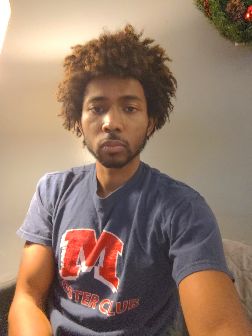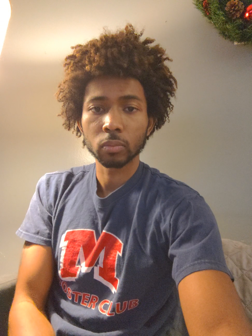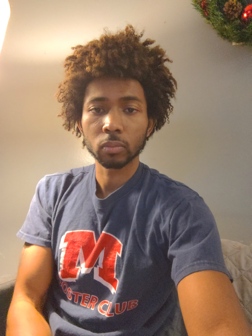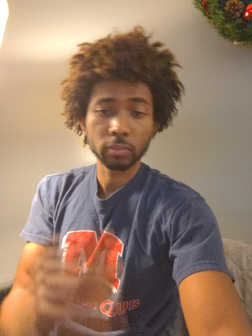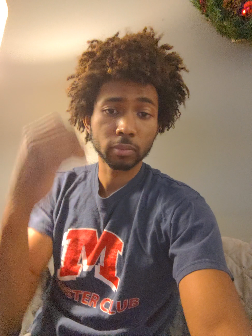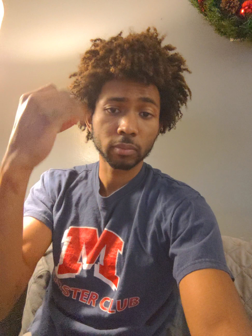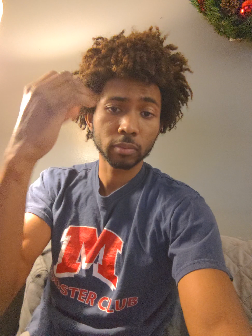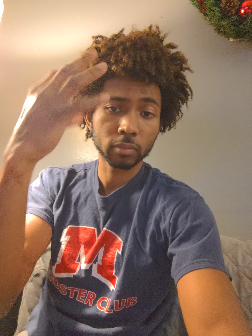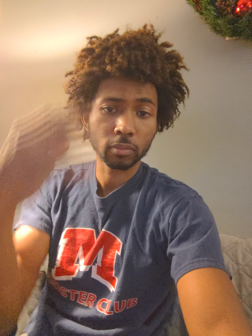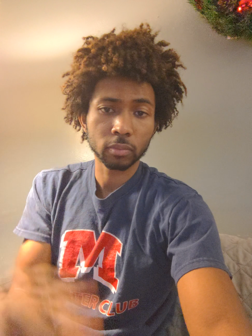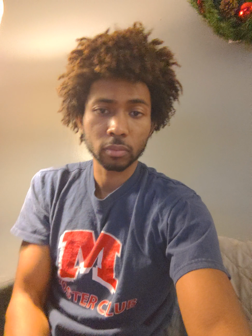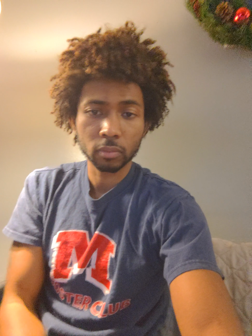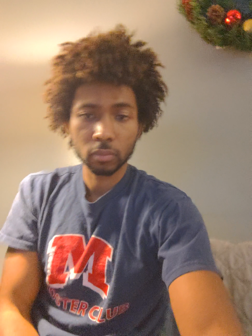shower